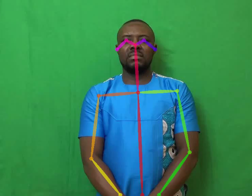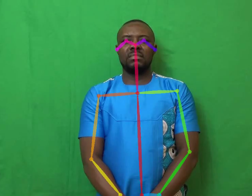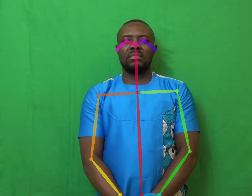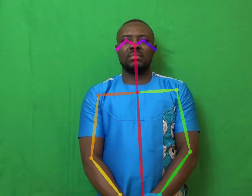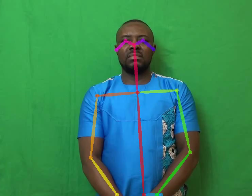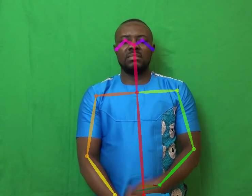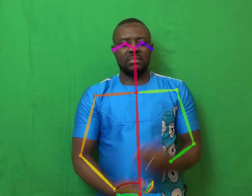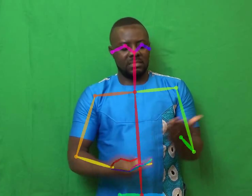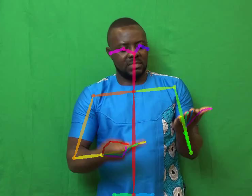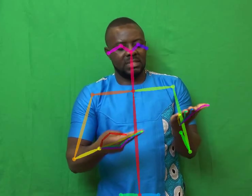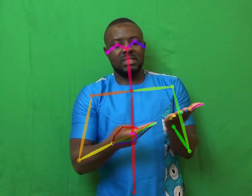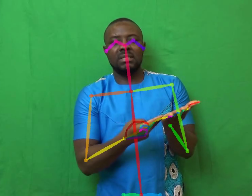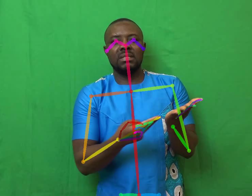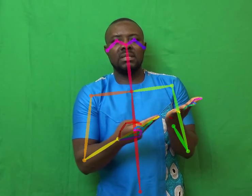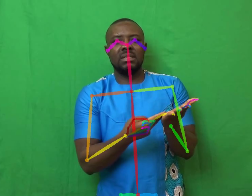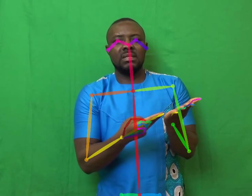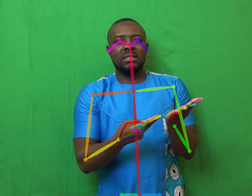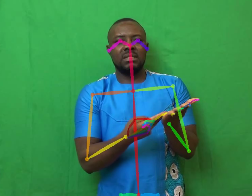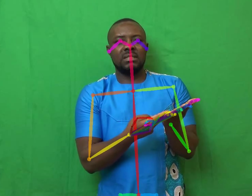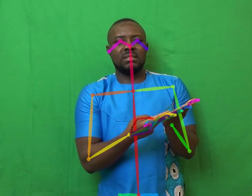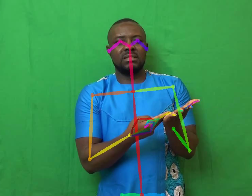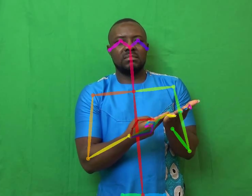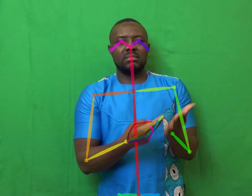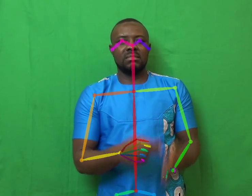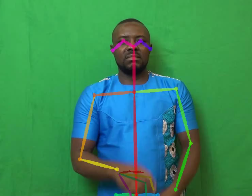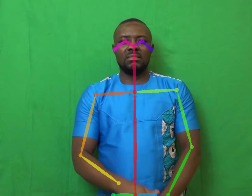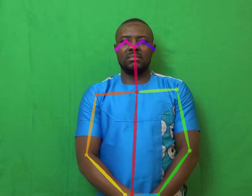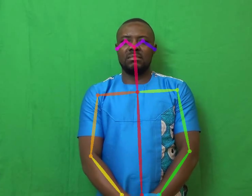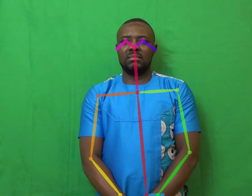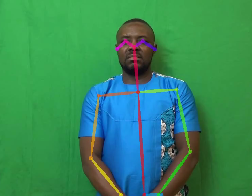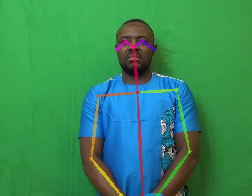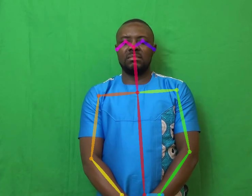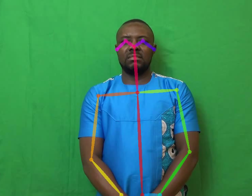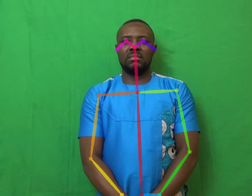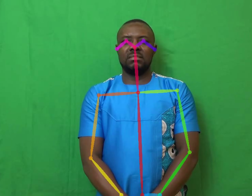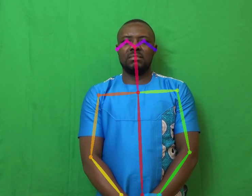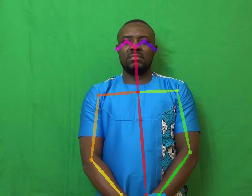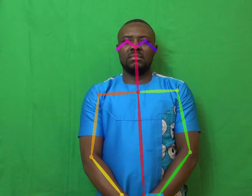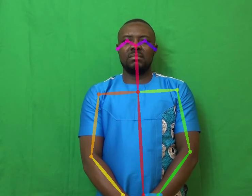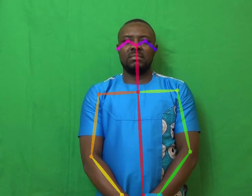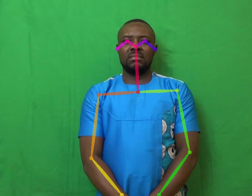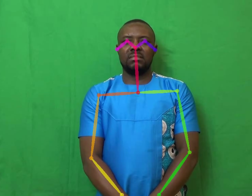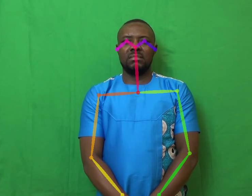USB or pendrive